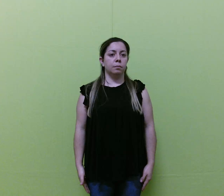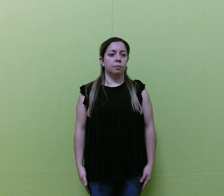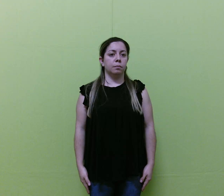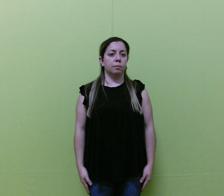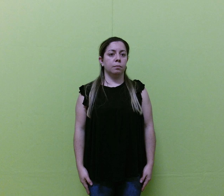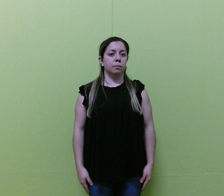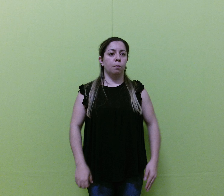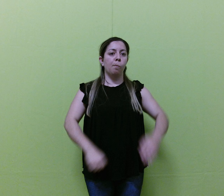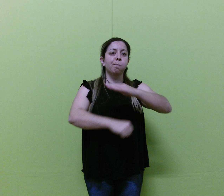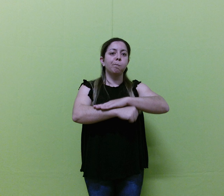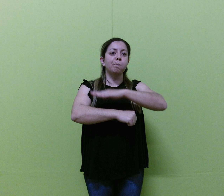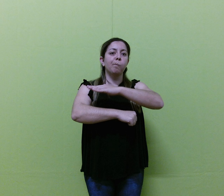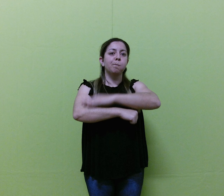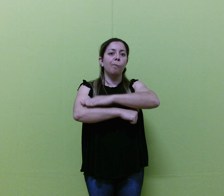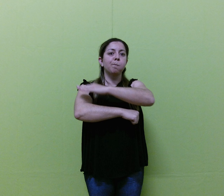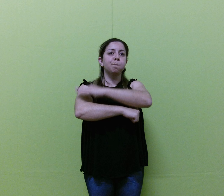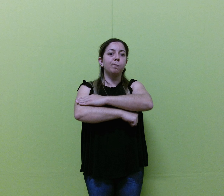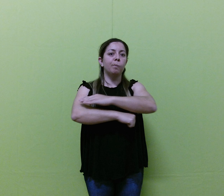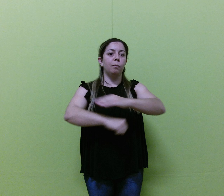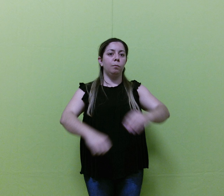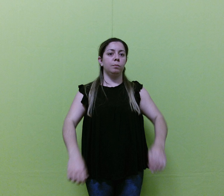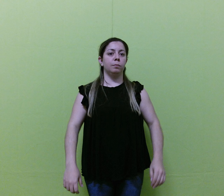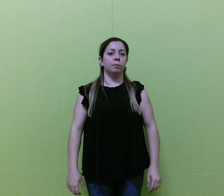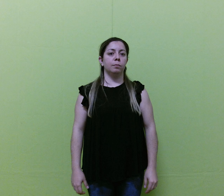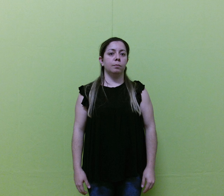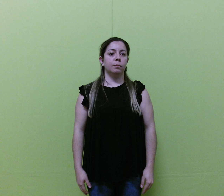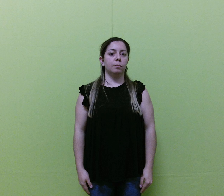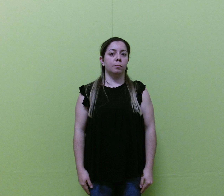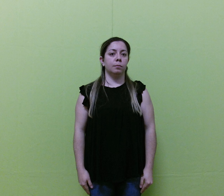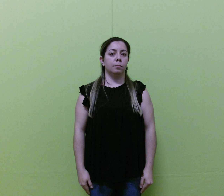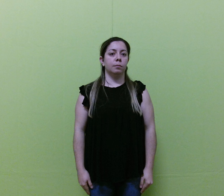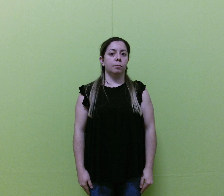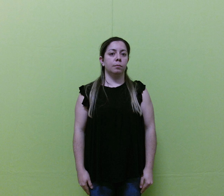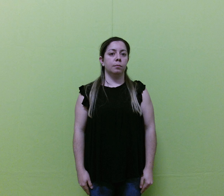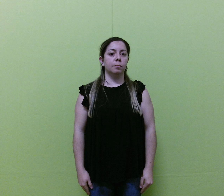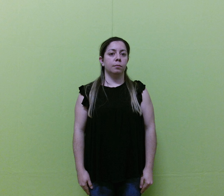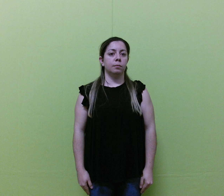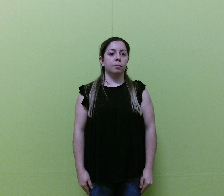sapo